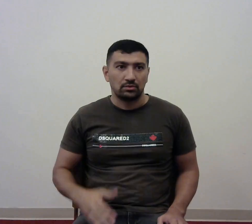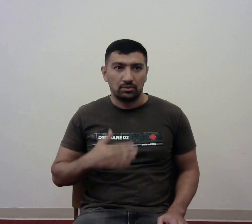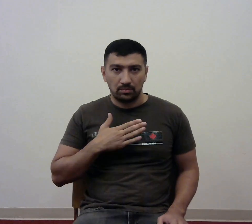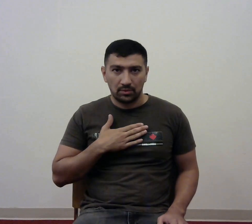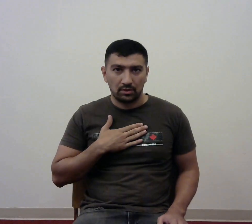mən